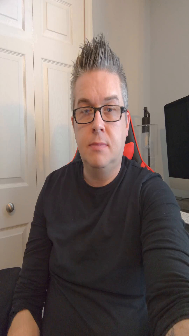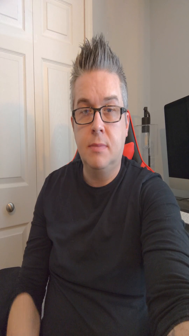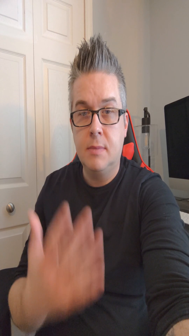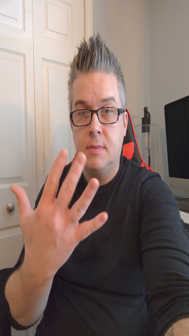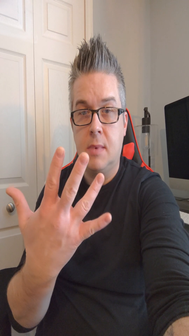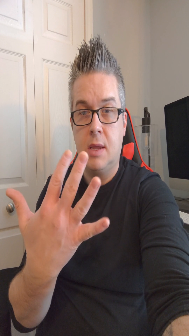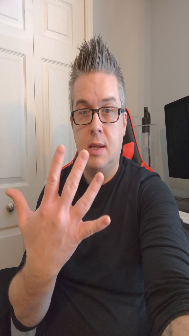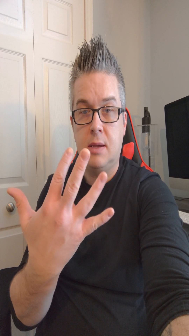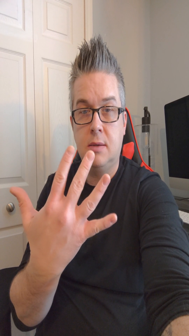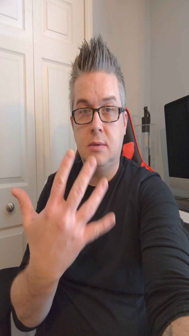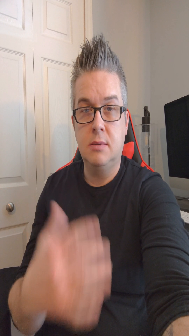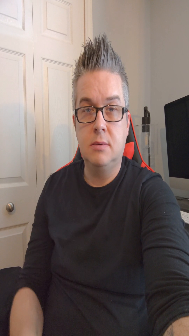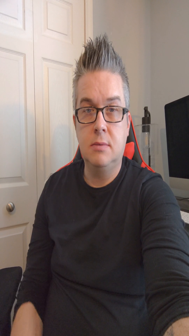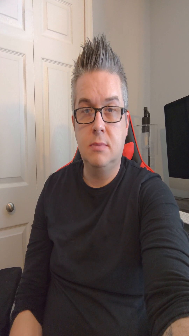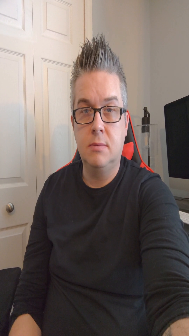finger